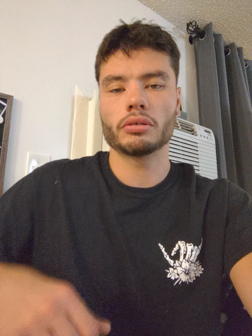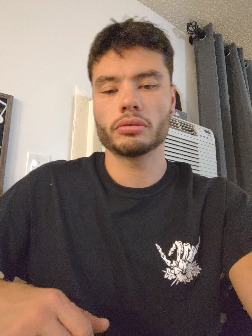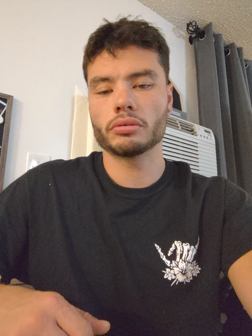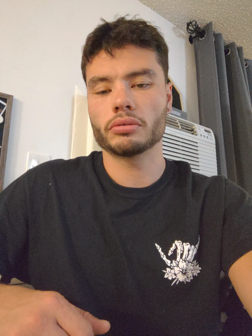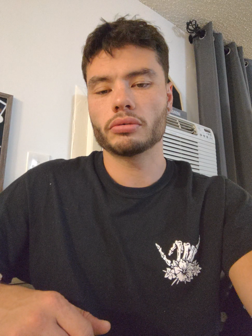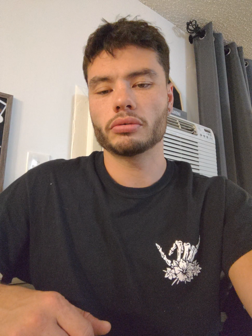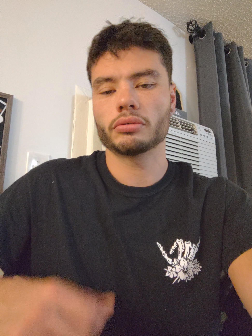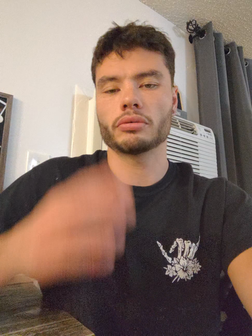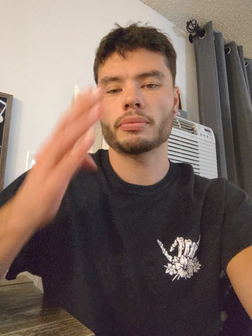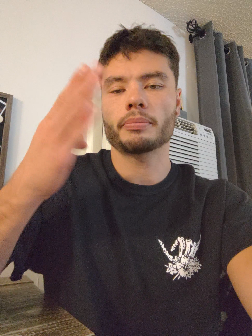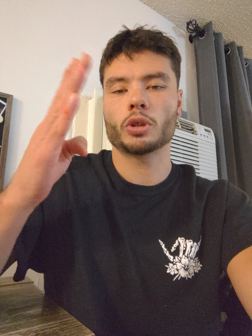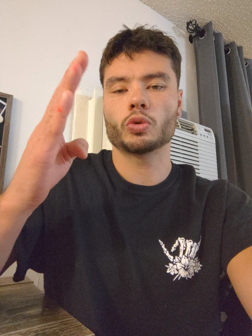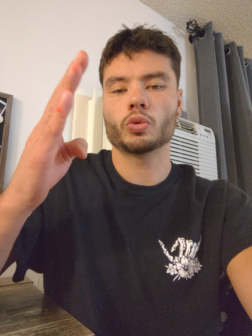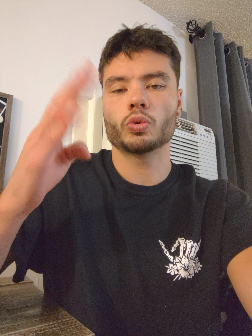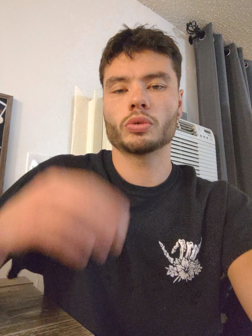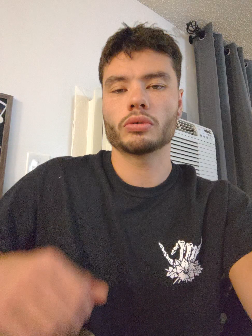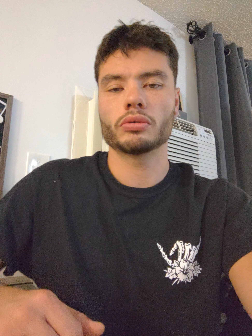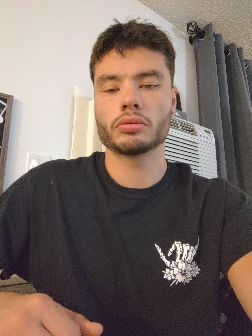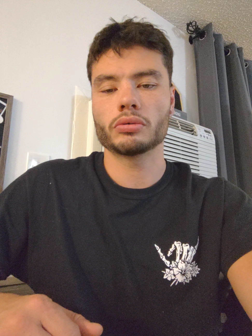blue